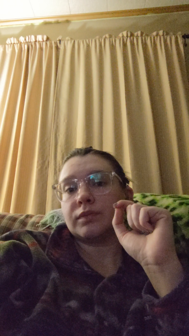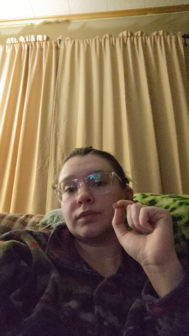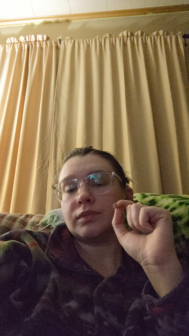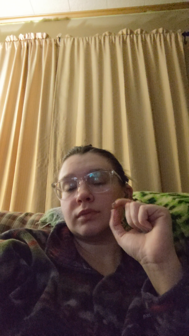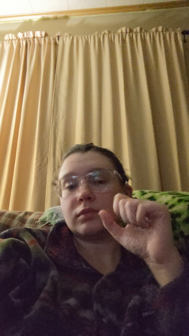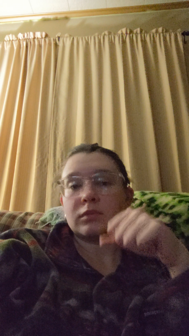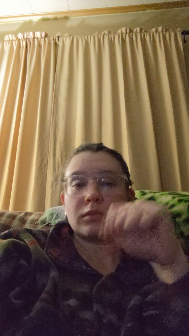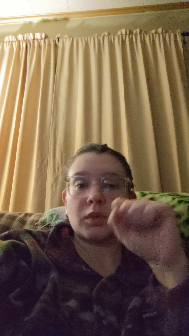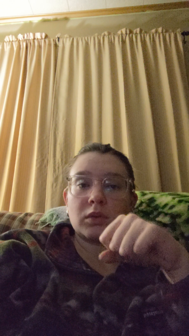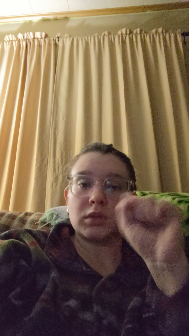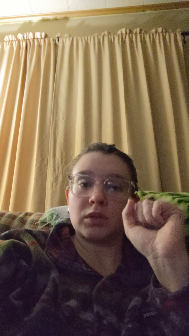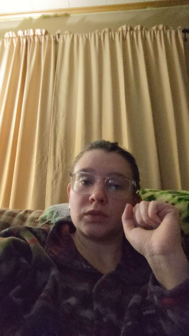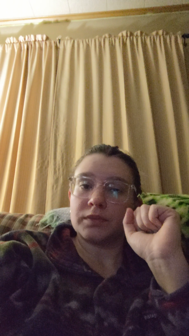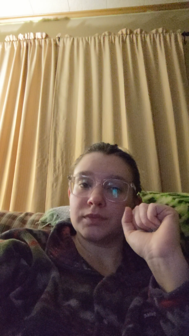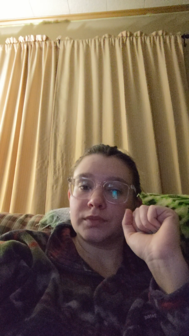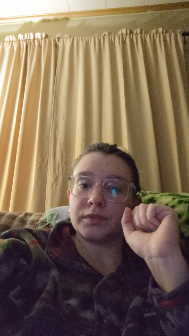motorcycle